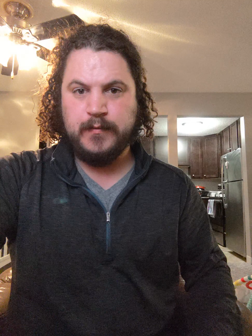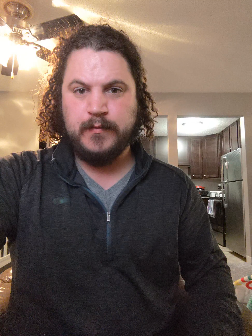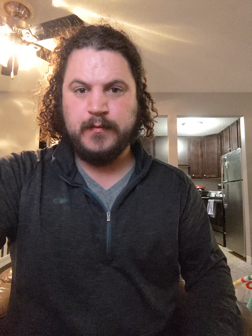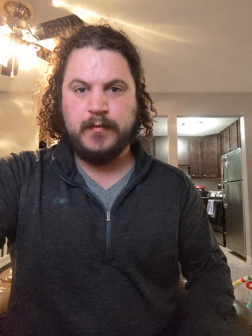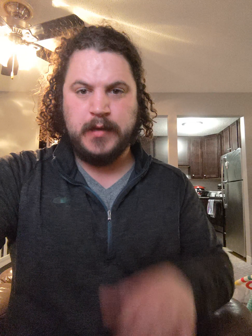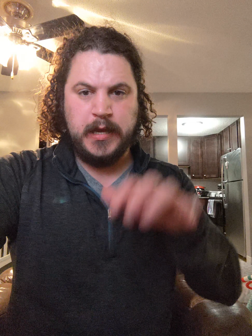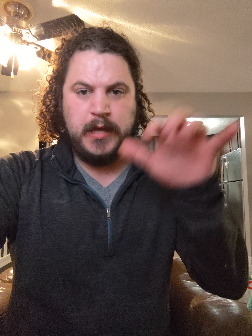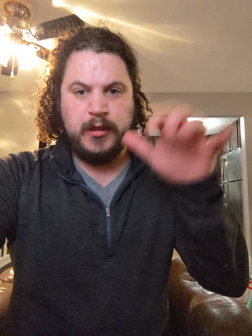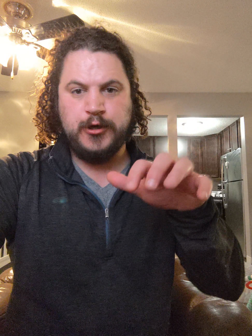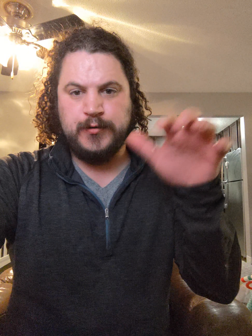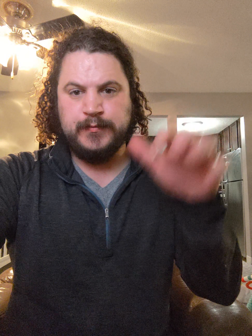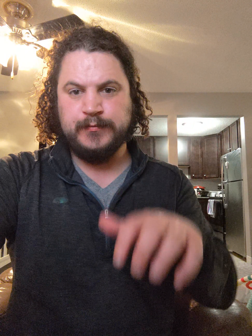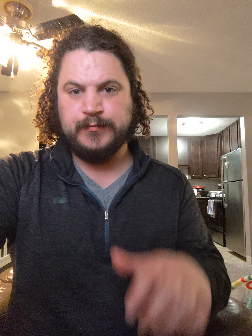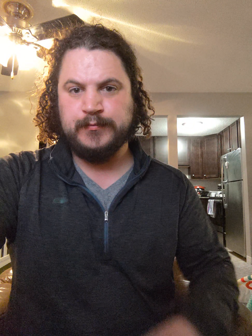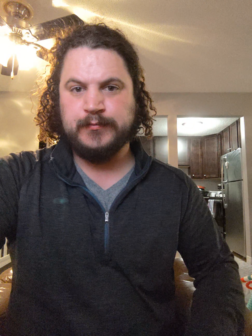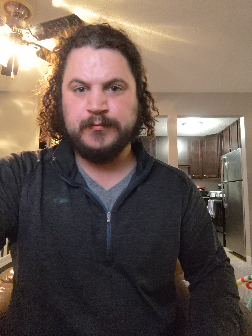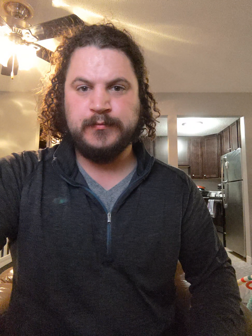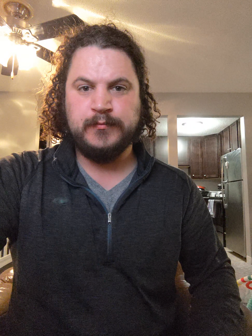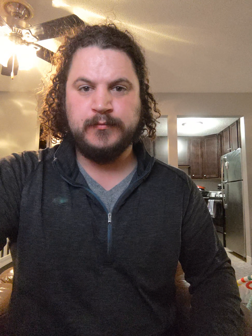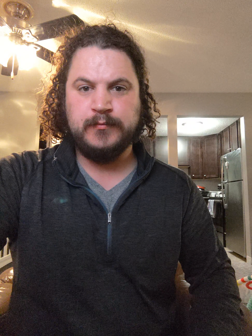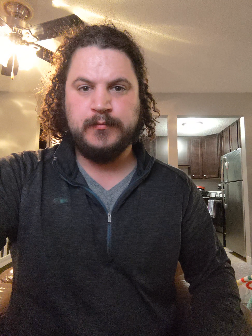alligator